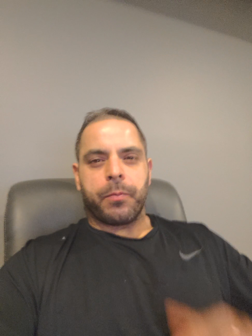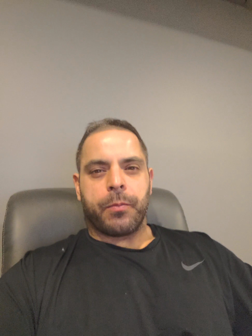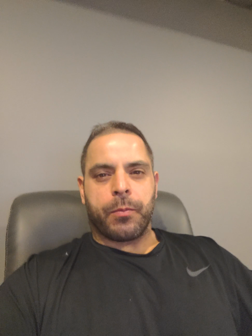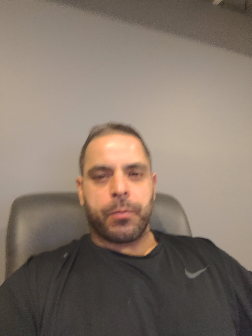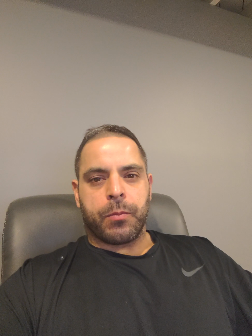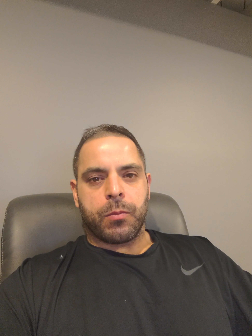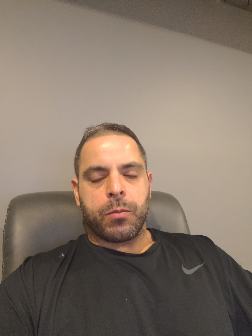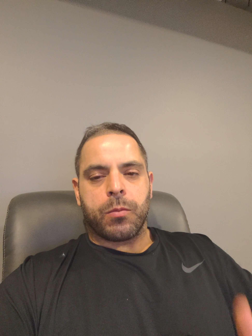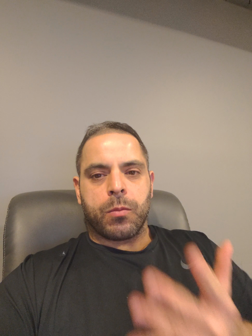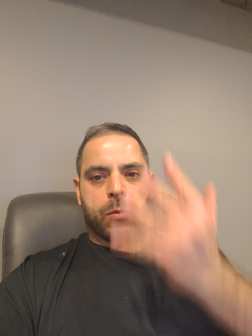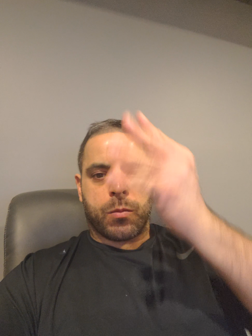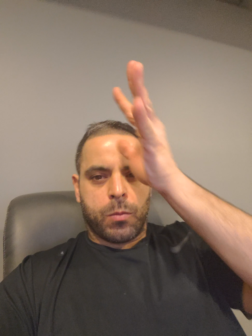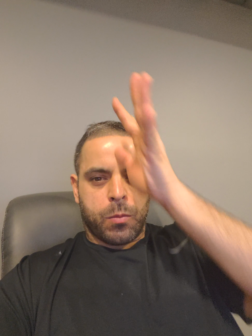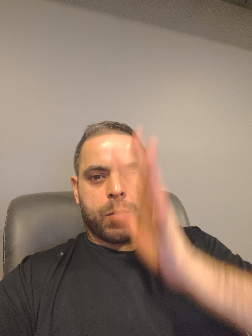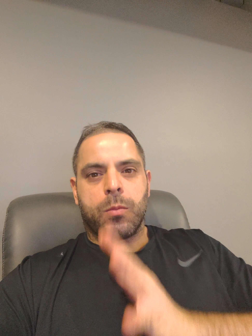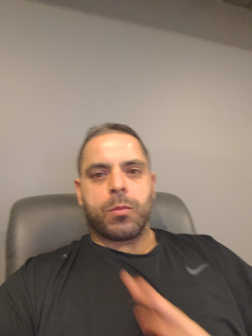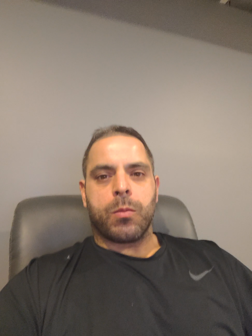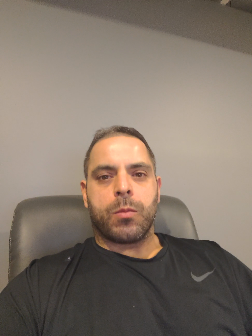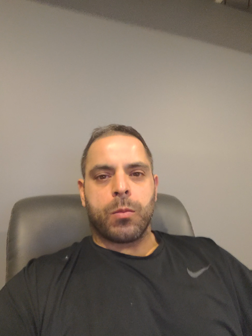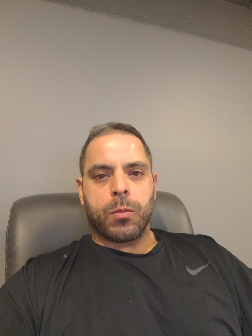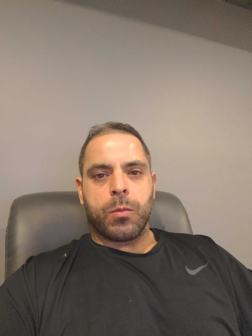fireman